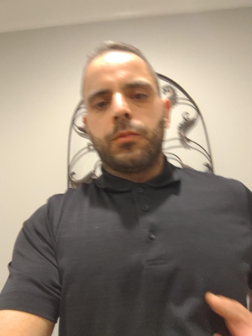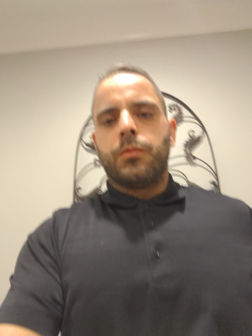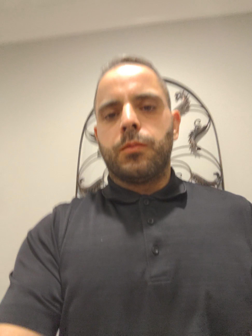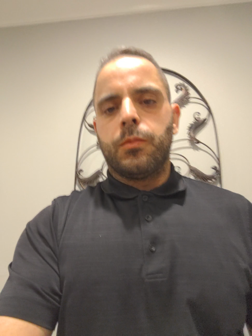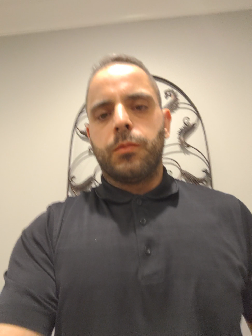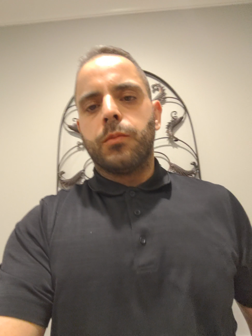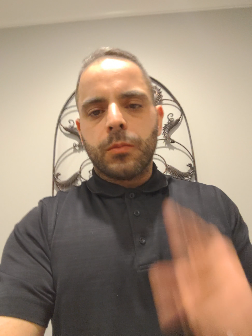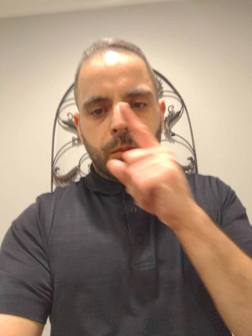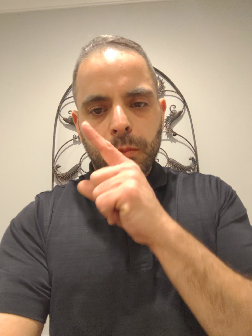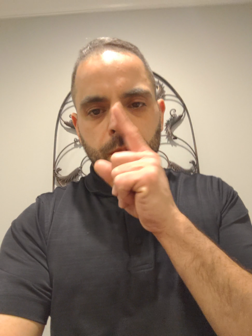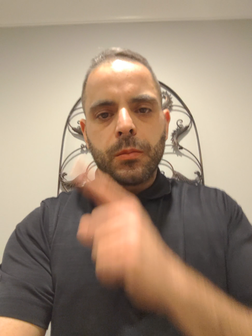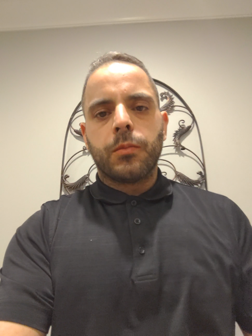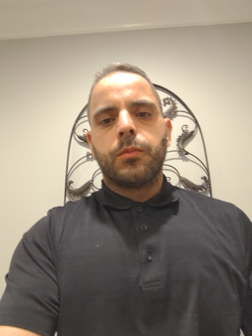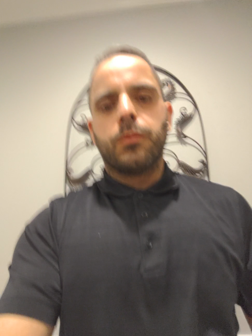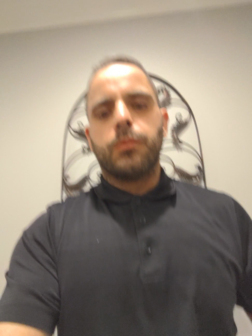mouse